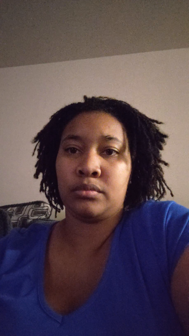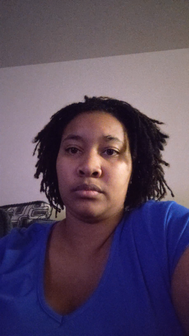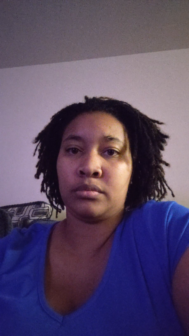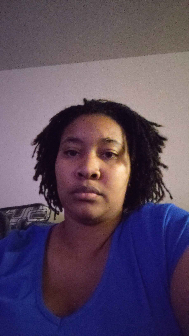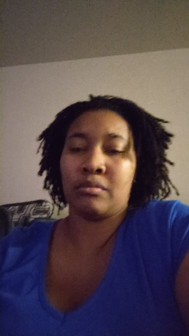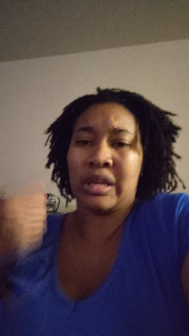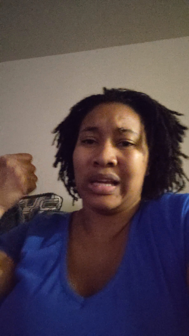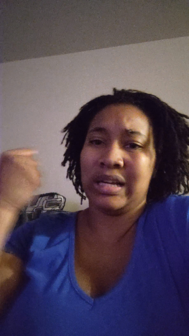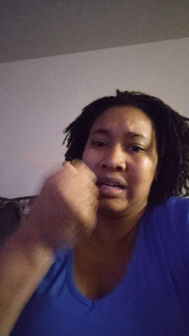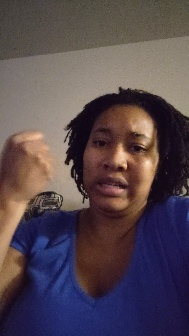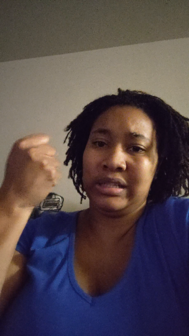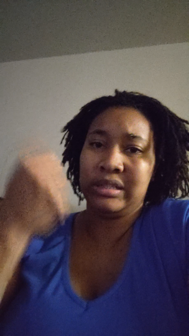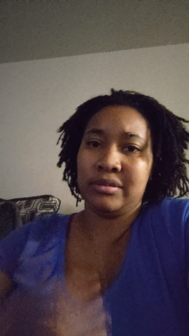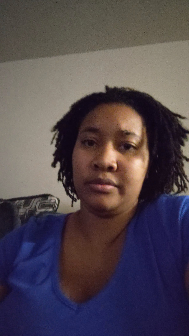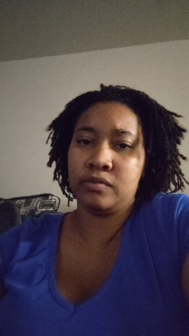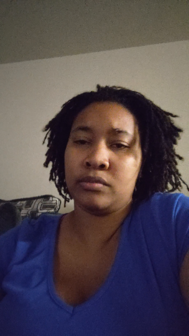hit